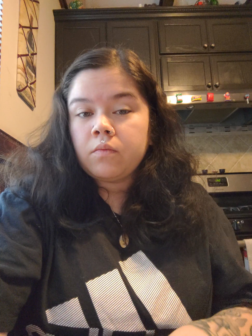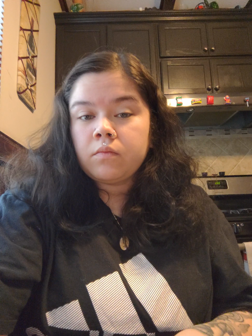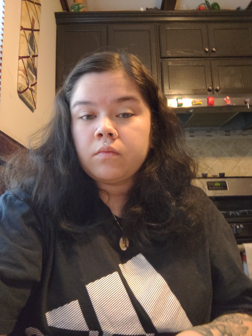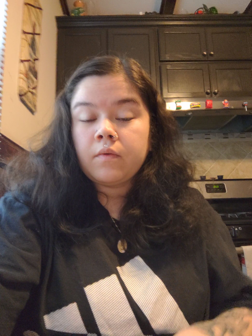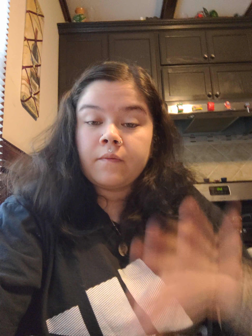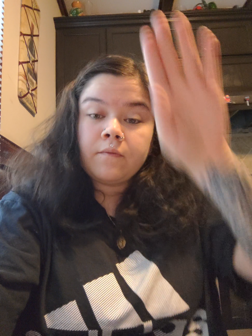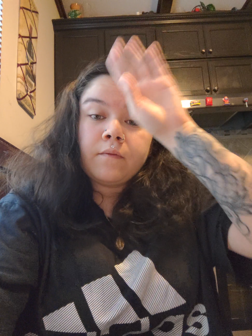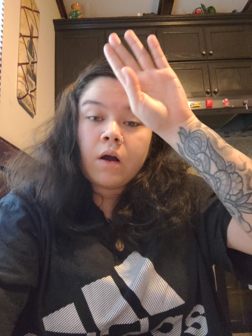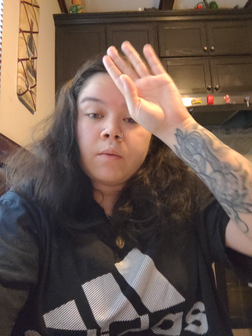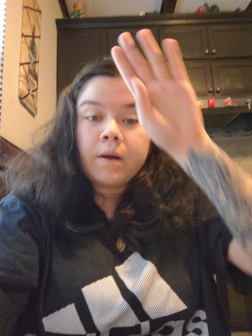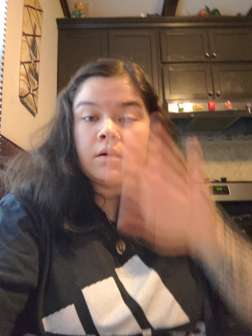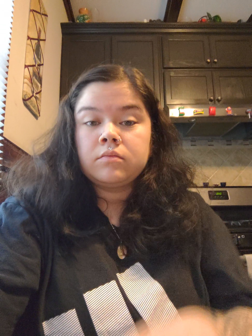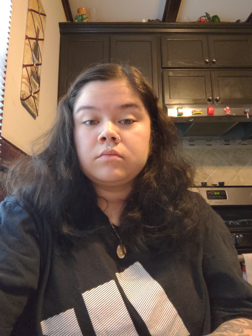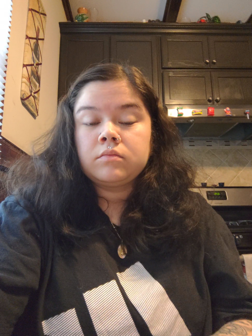fireman